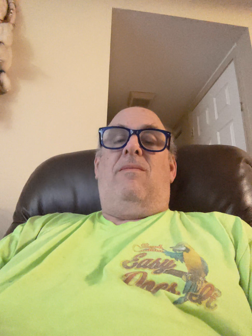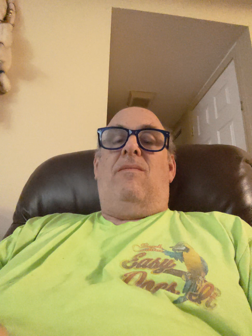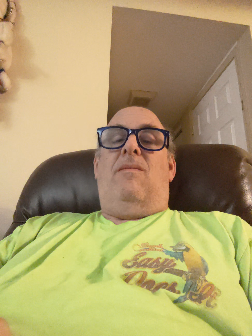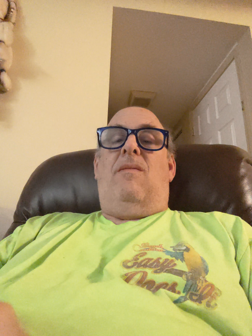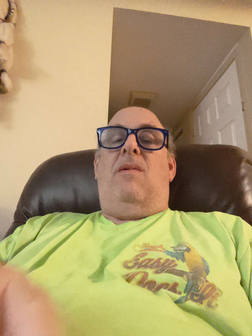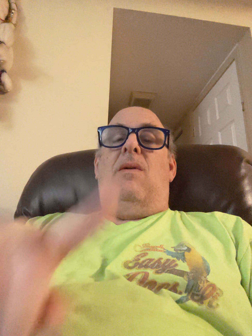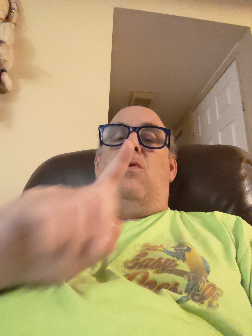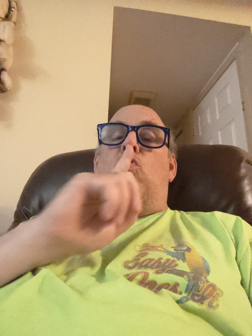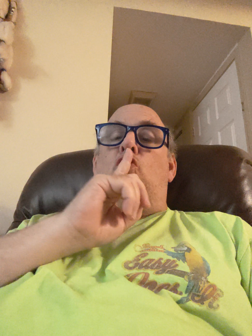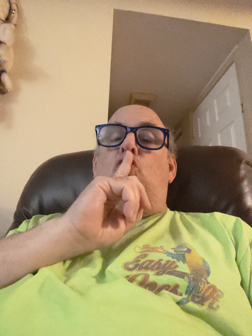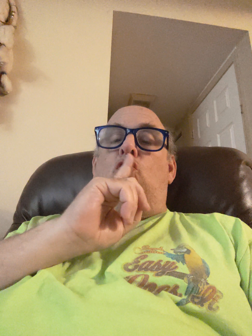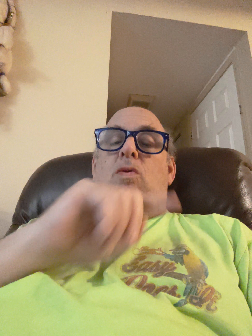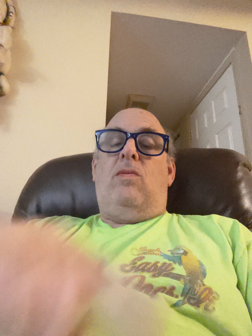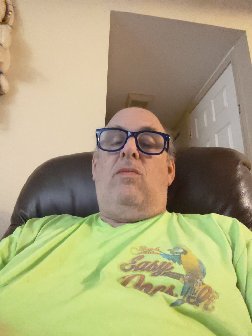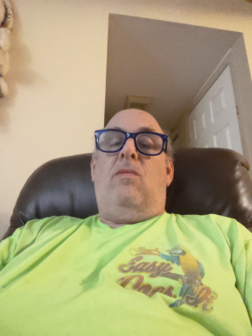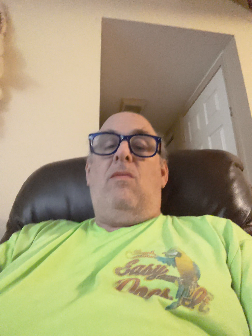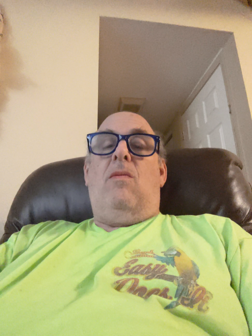shhh